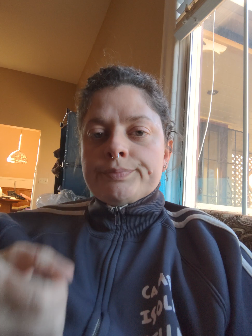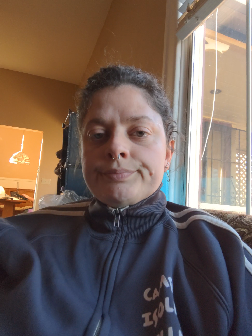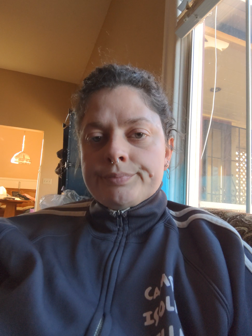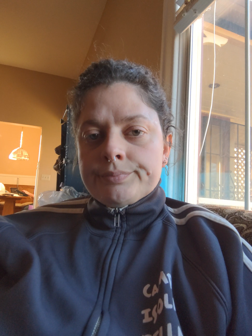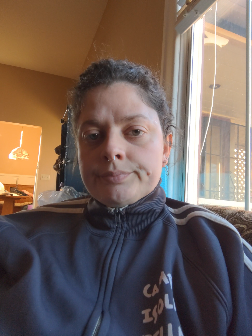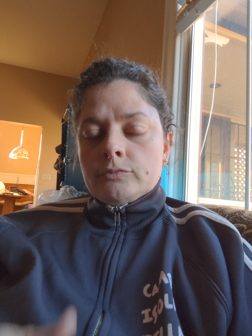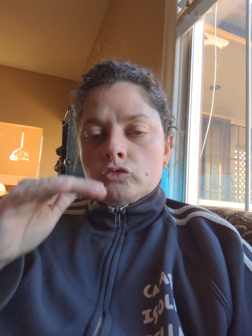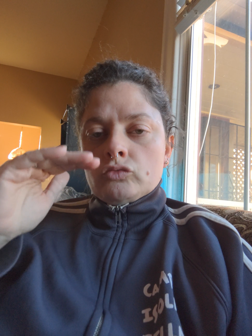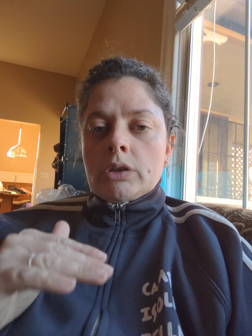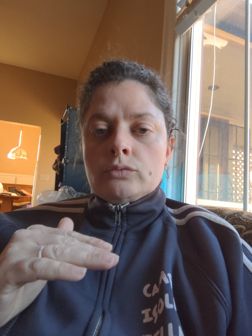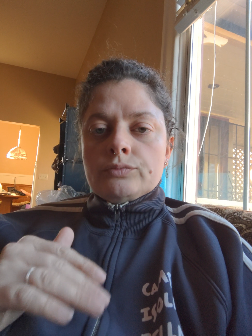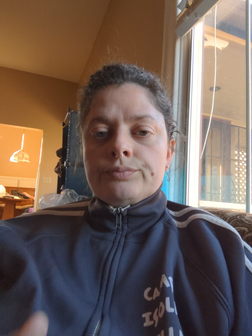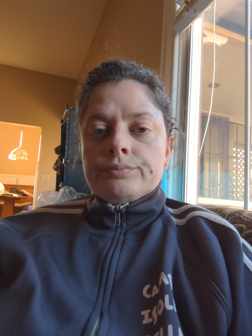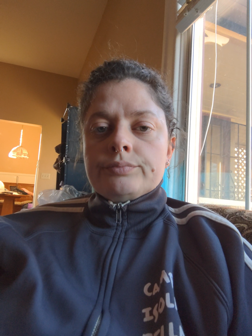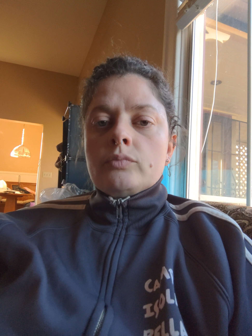child